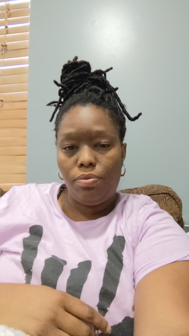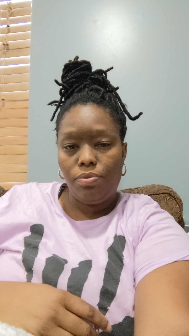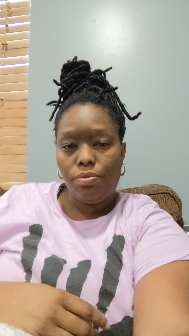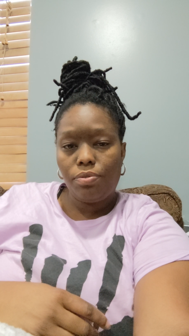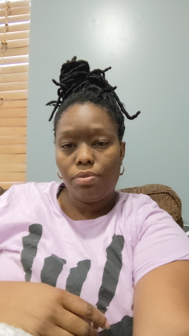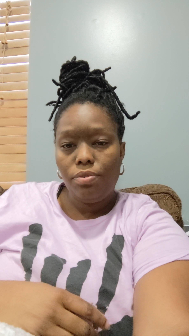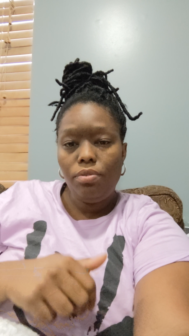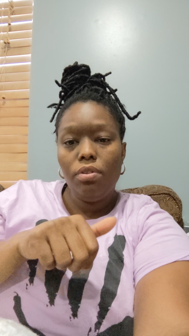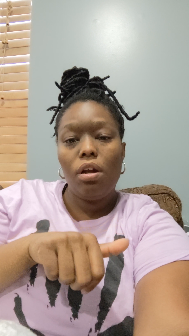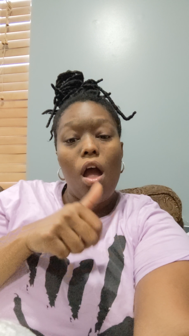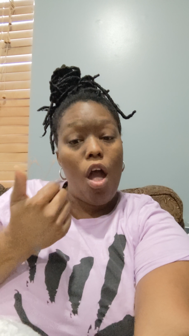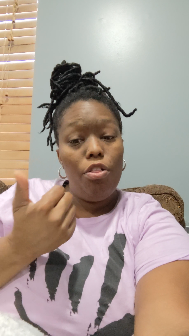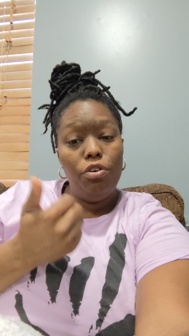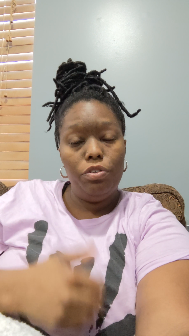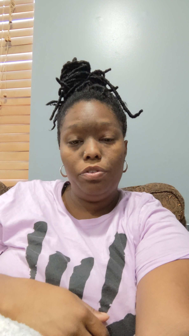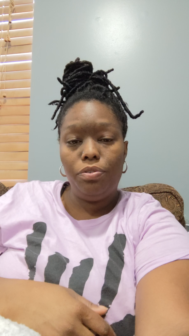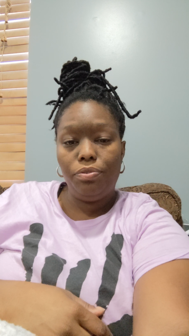other